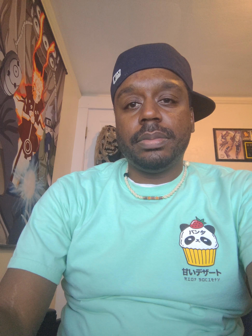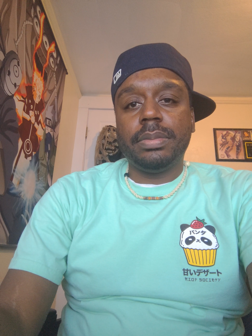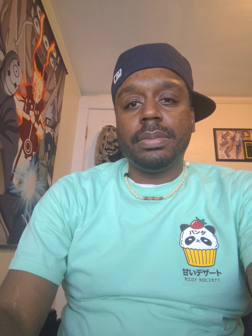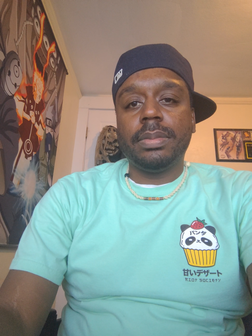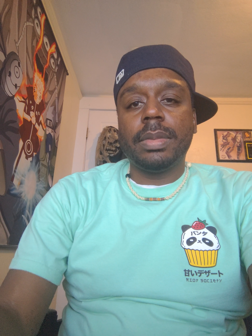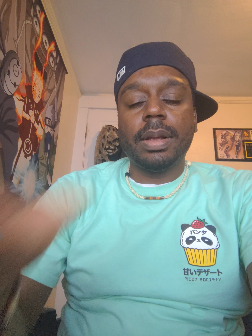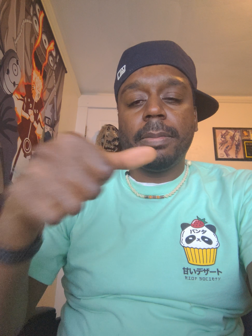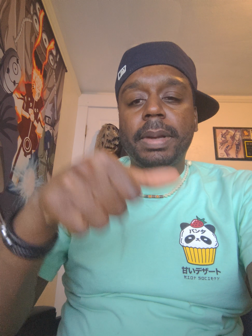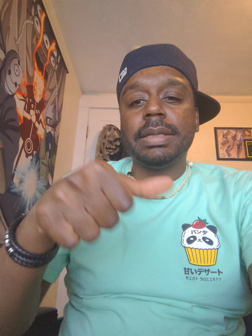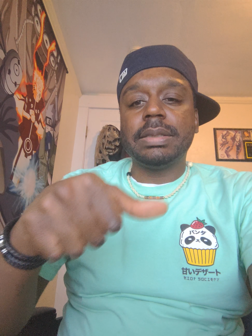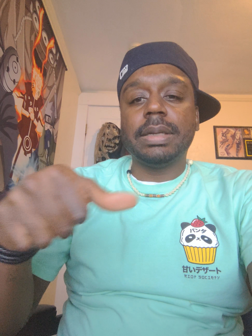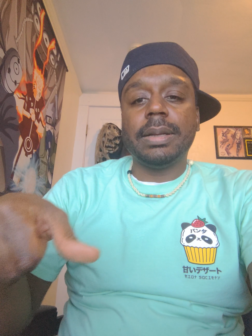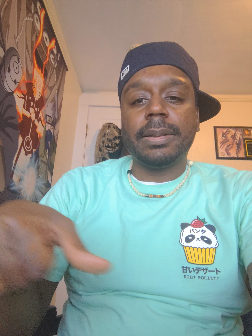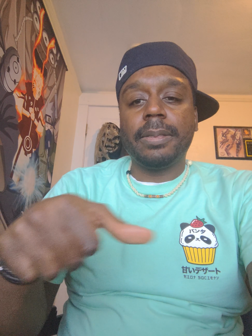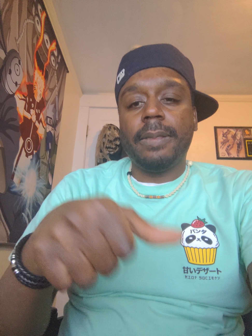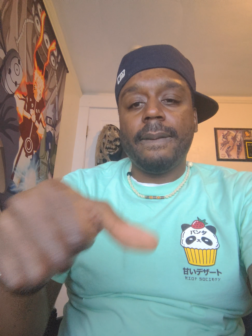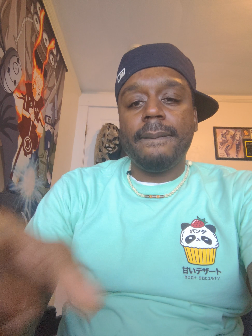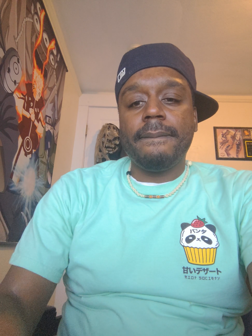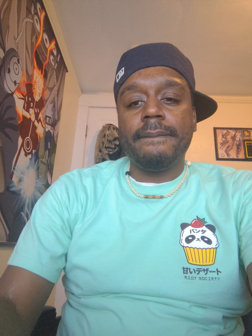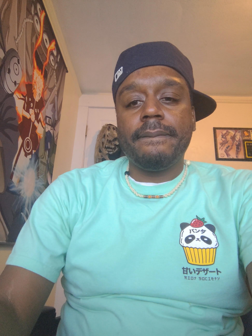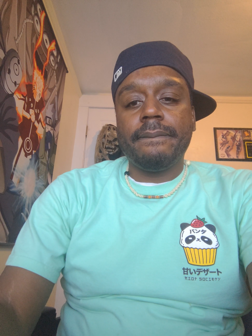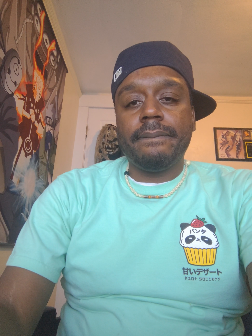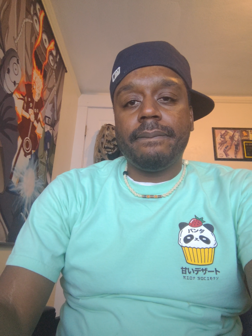puzzle